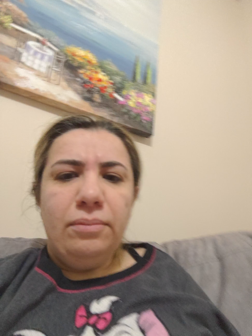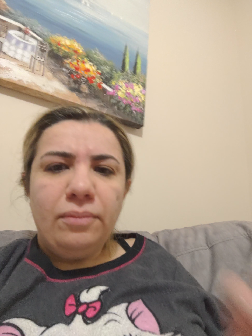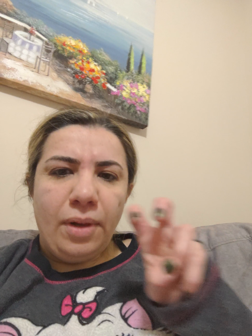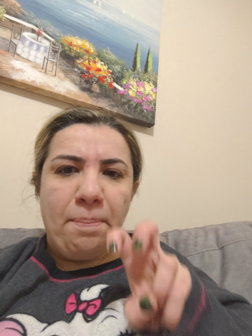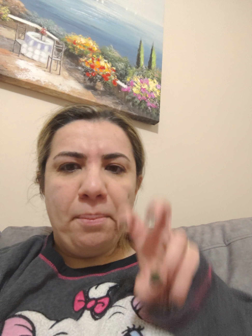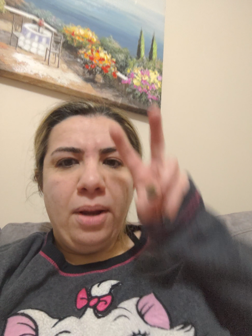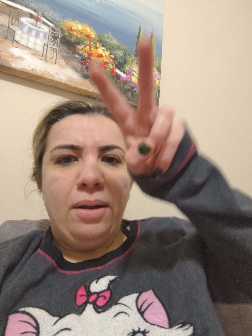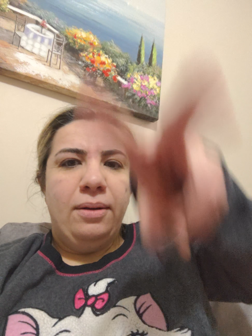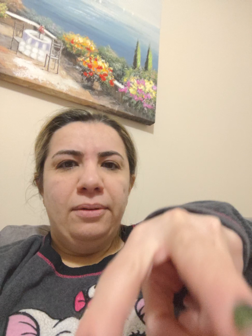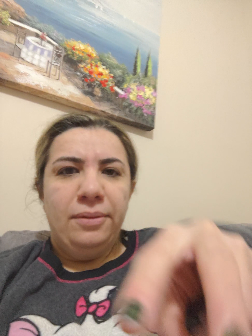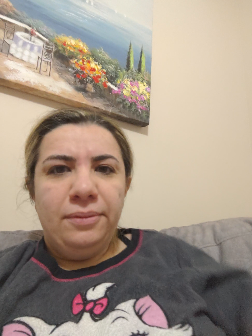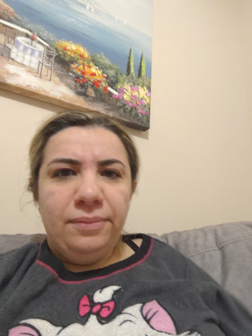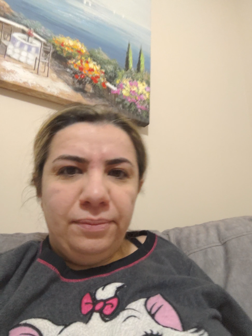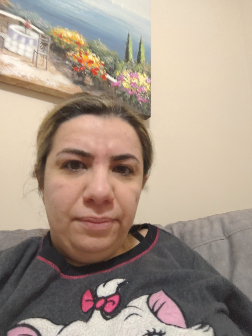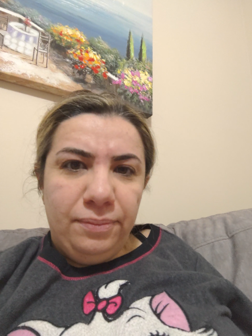jump